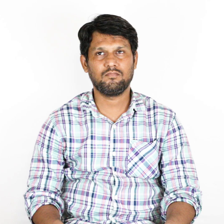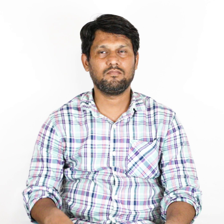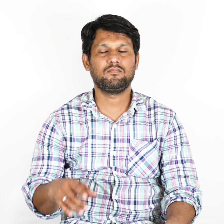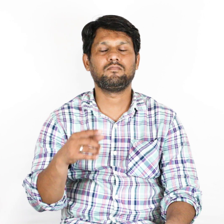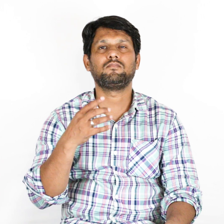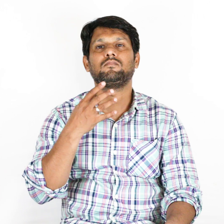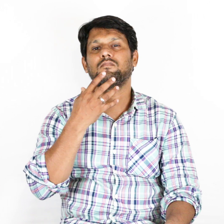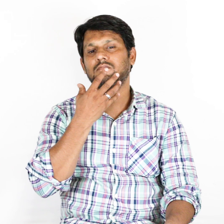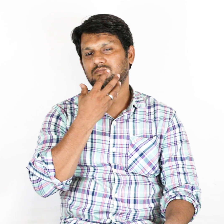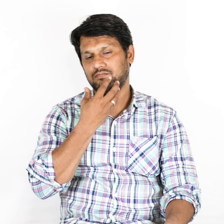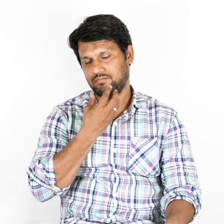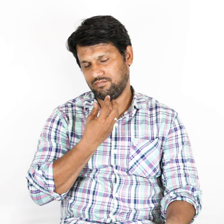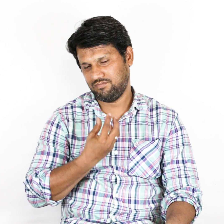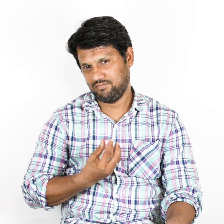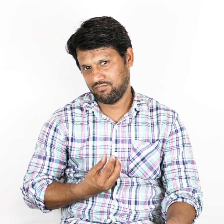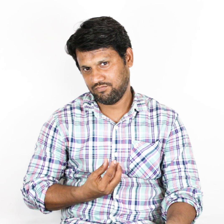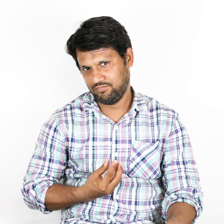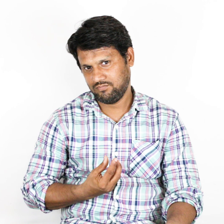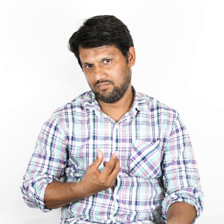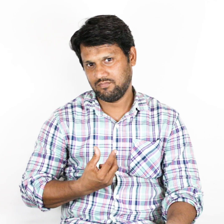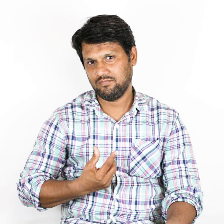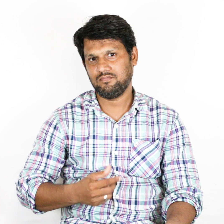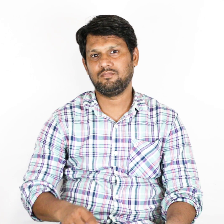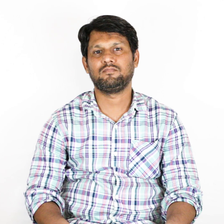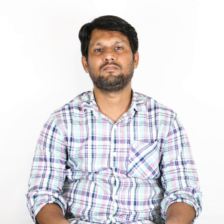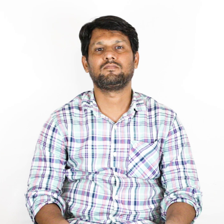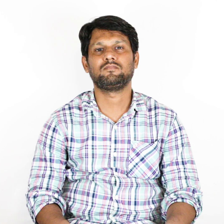sad